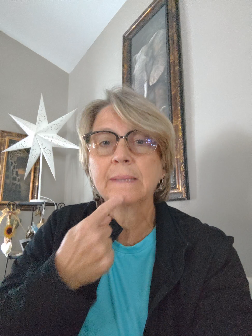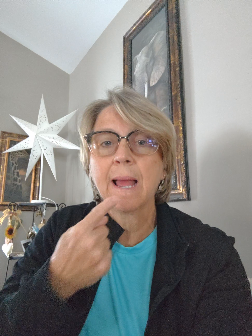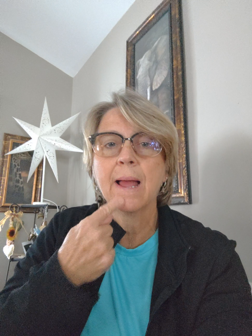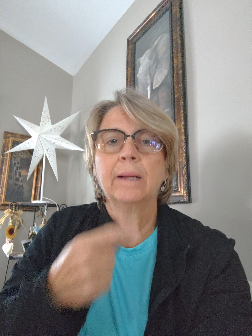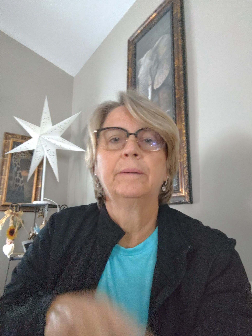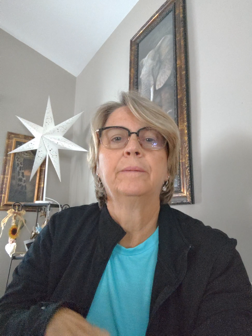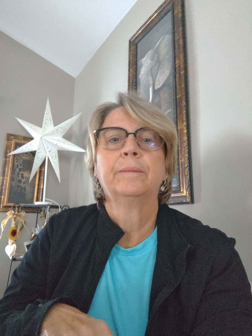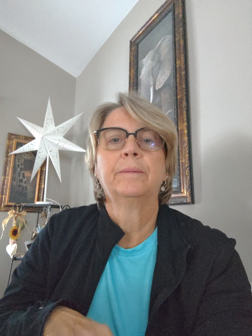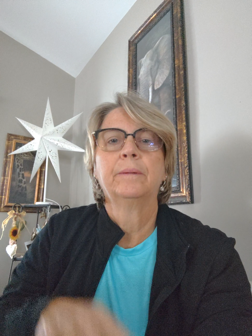say